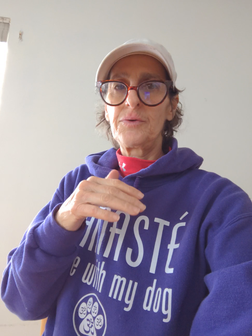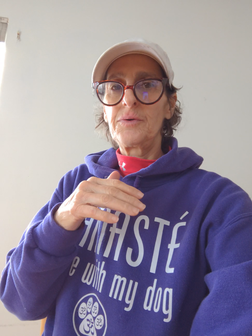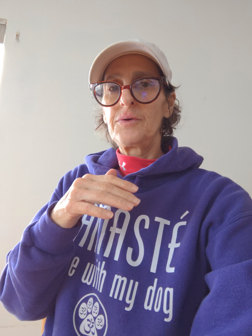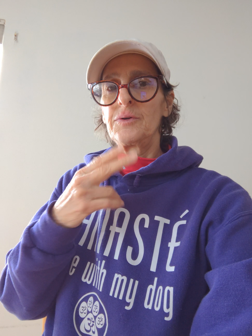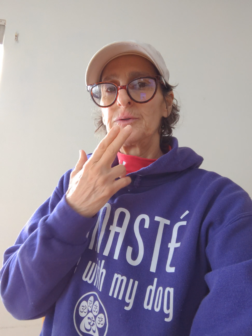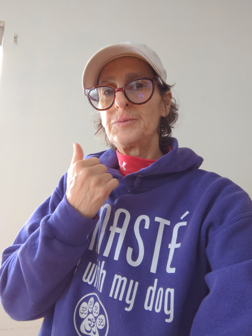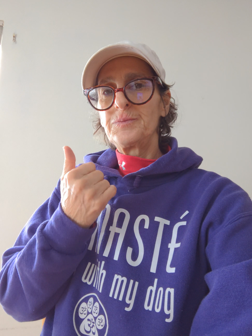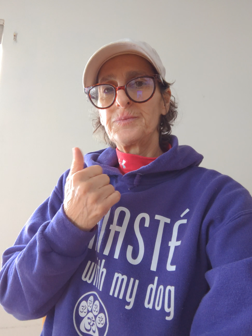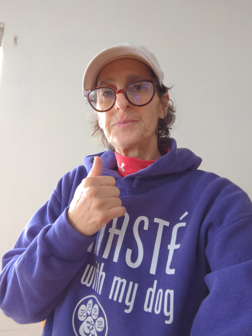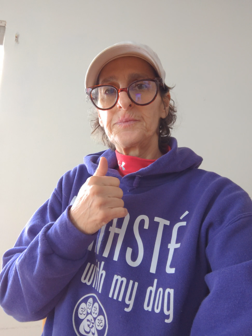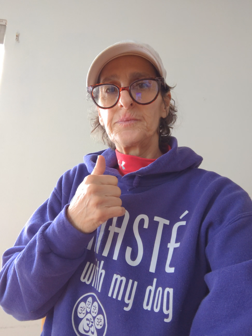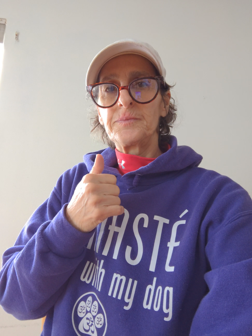cute